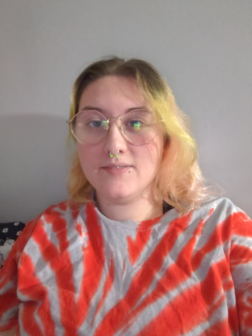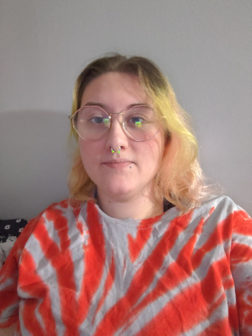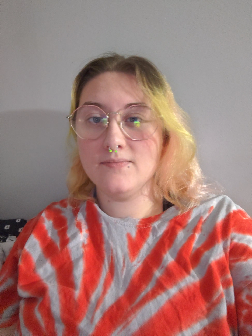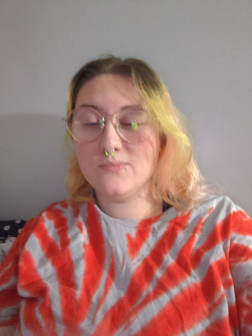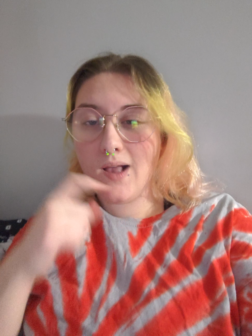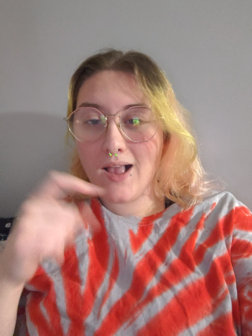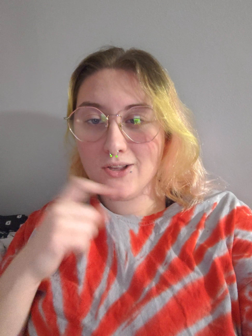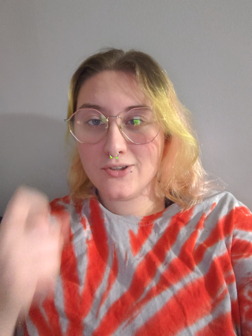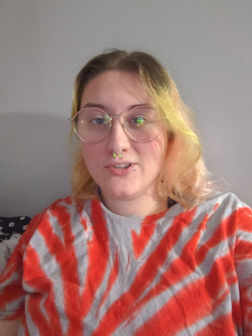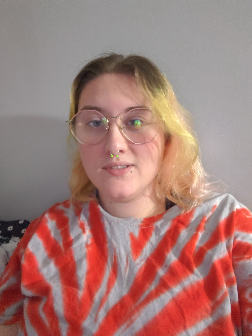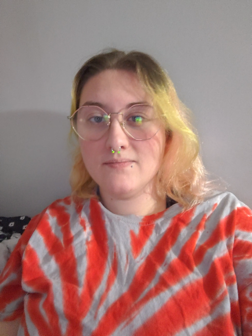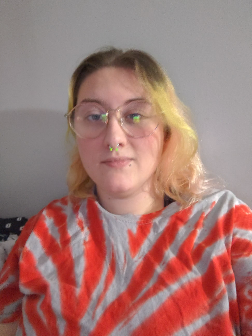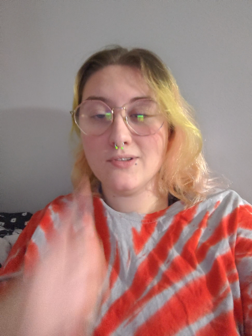dryer